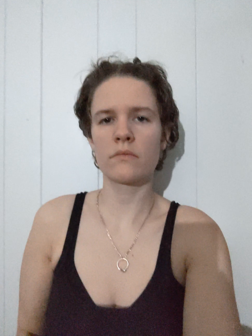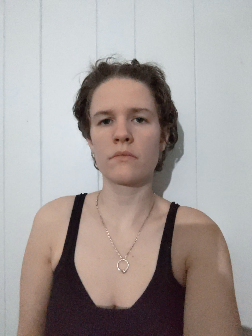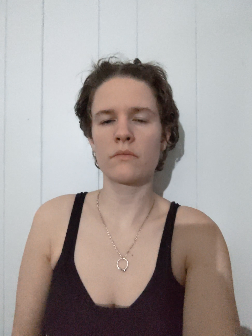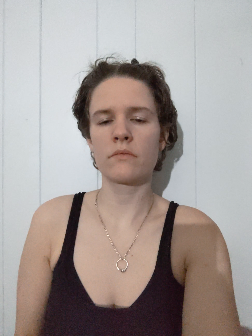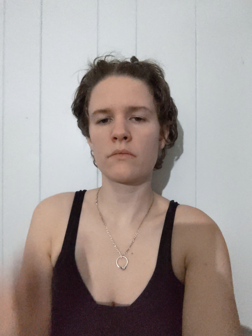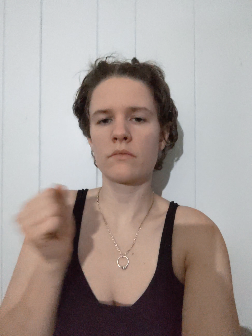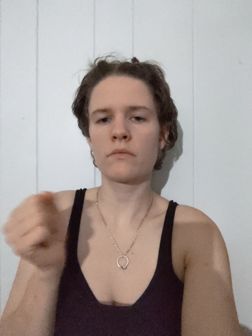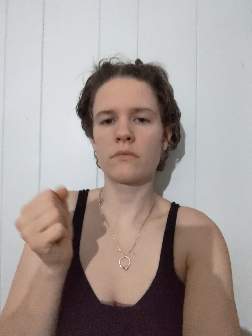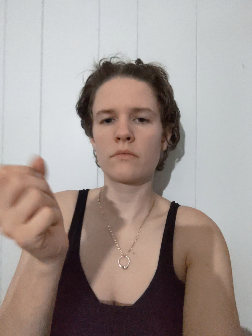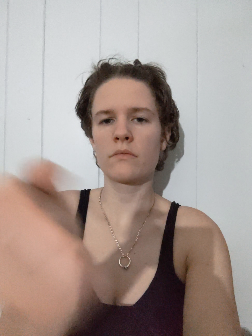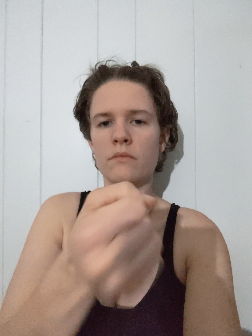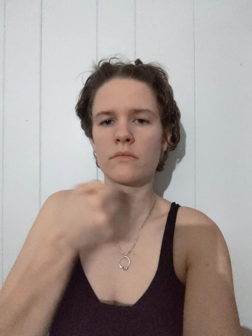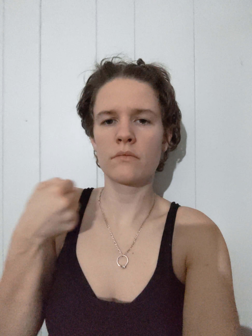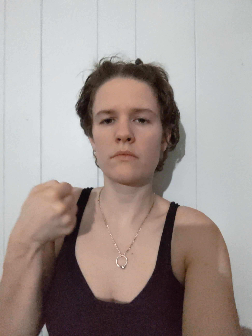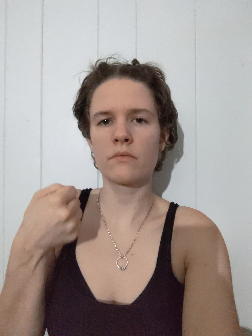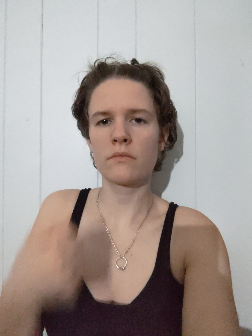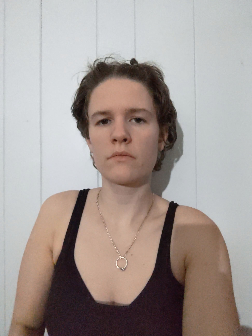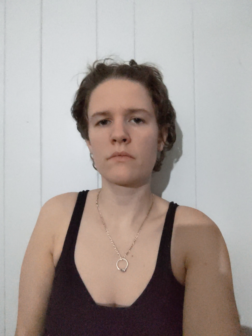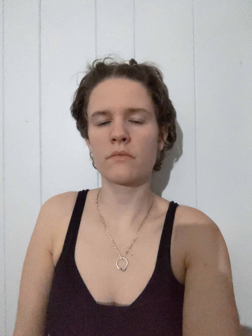refrigerator